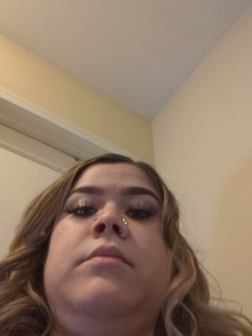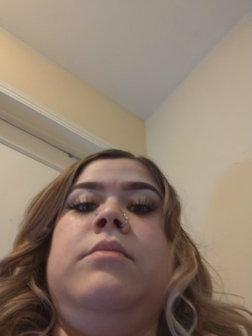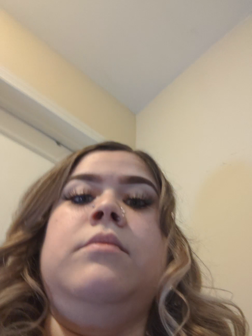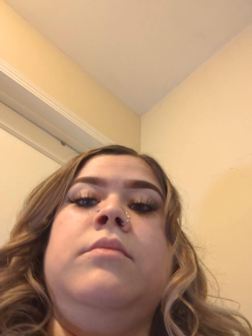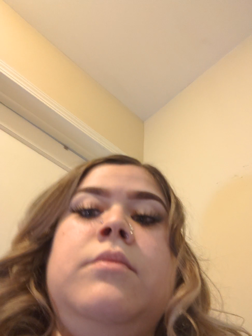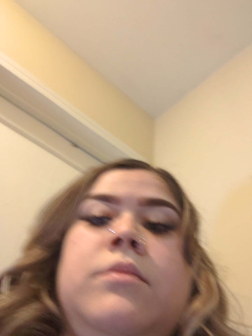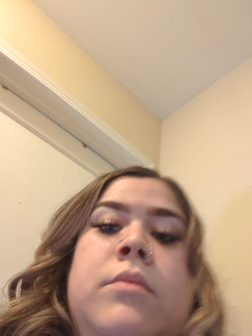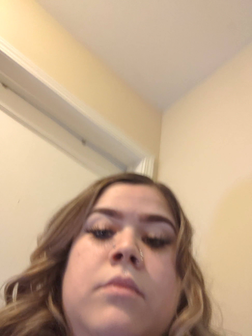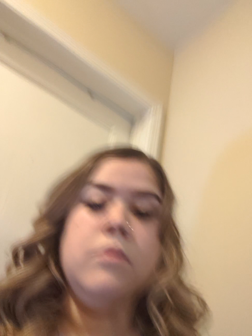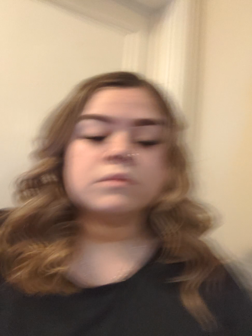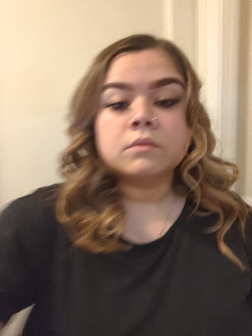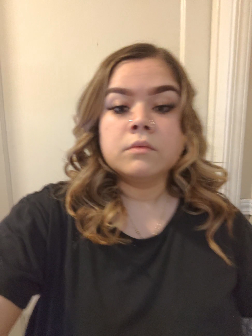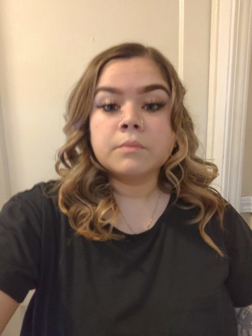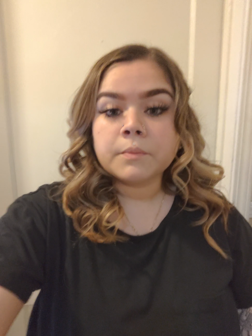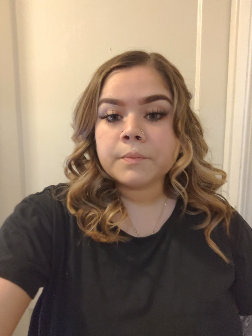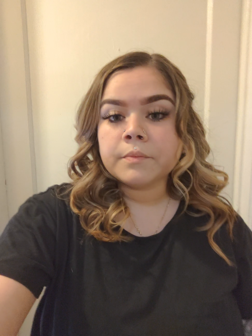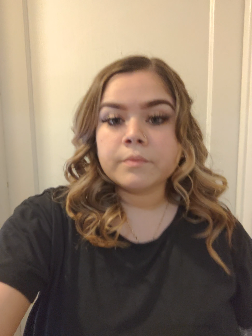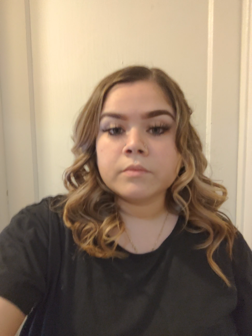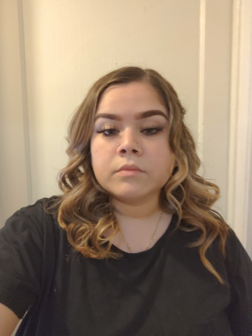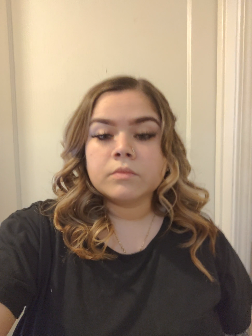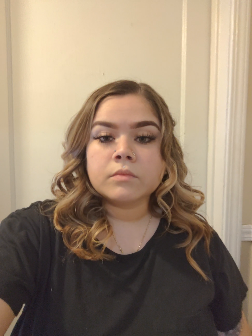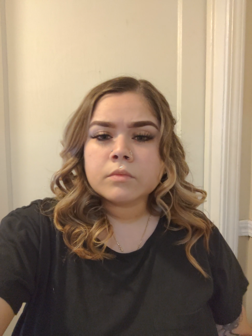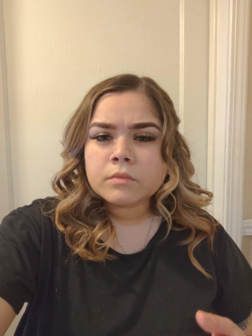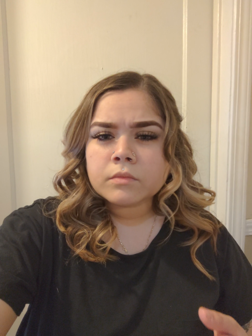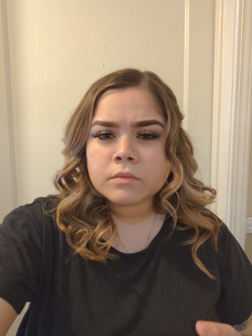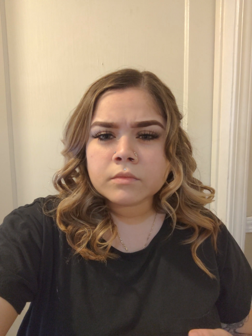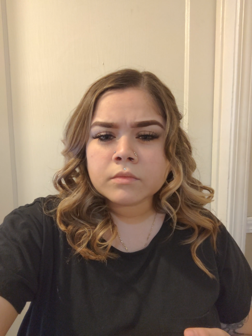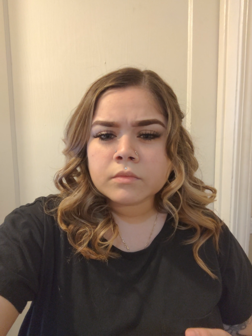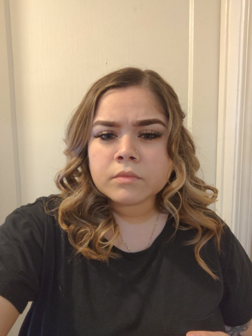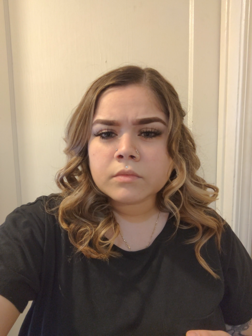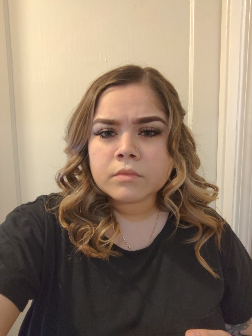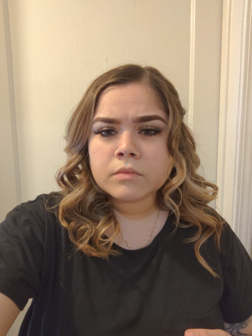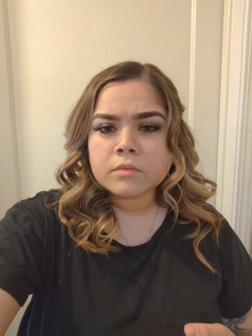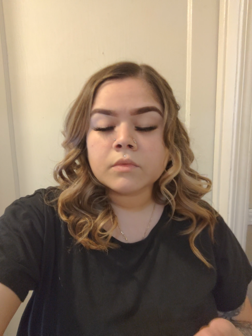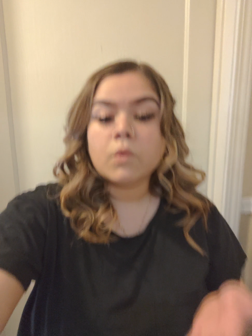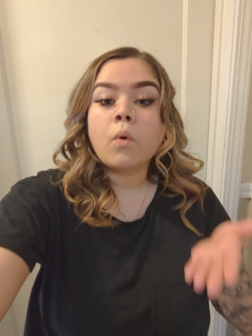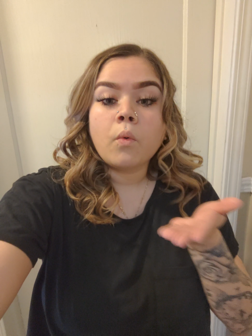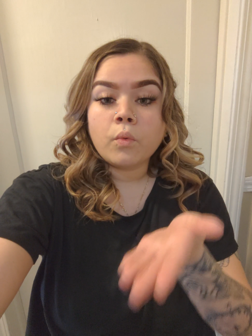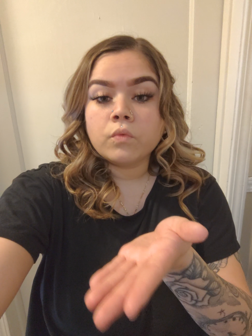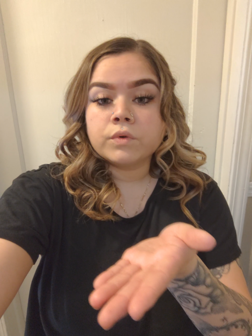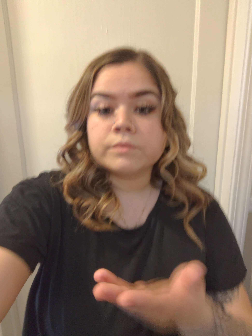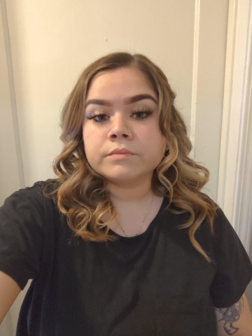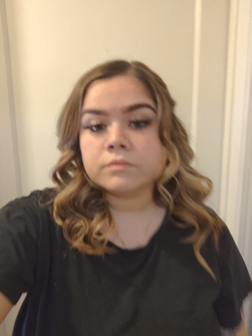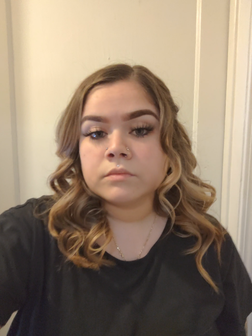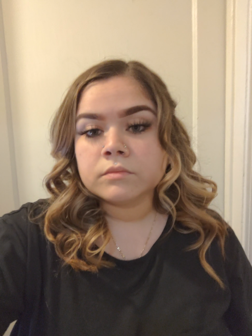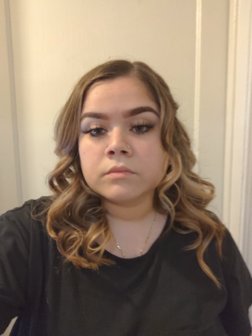oven